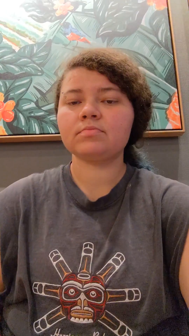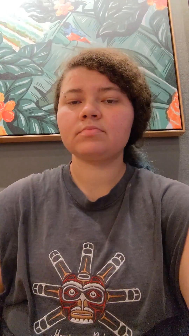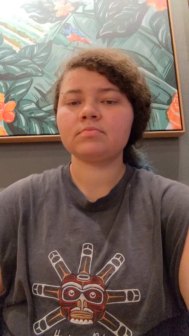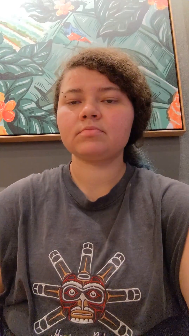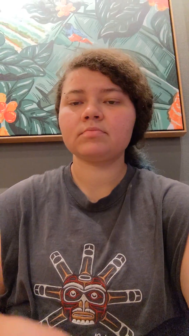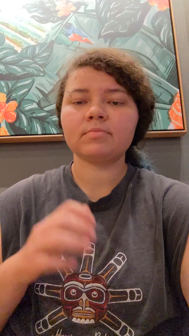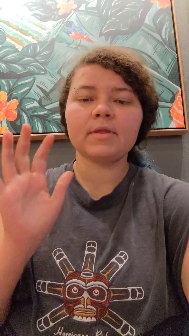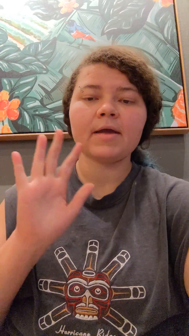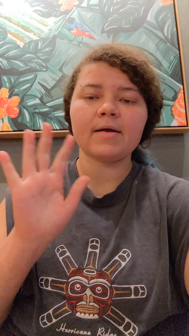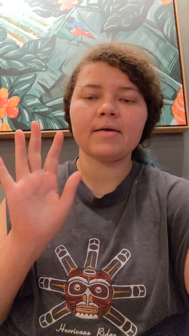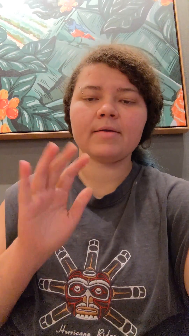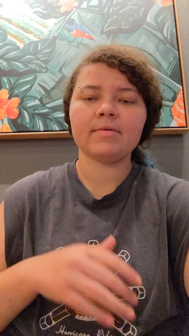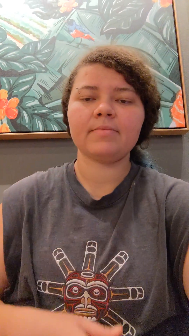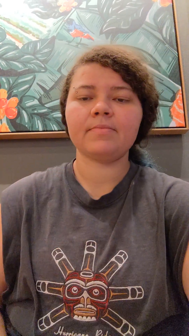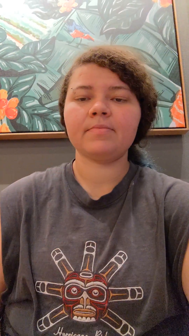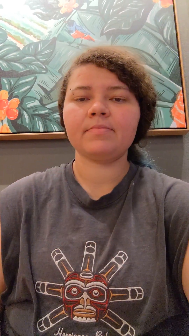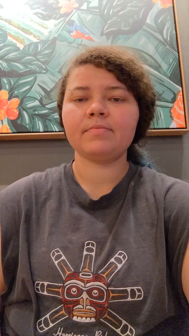hi